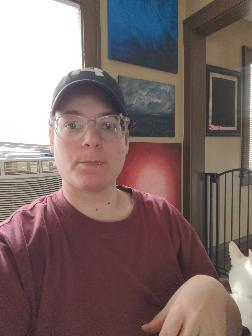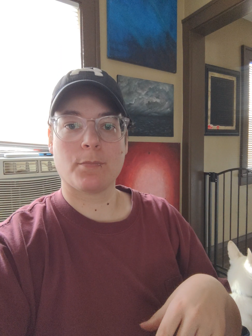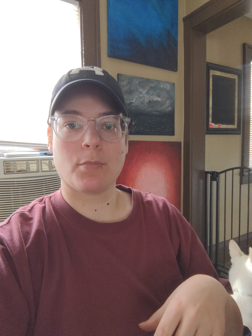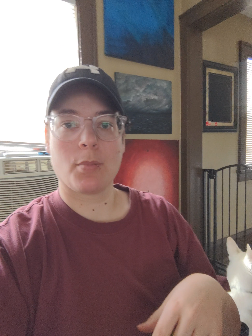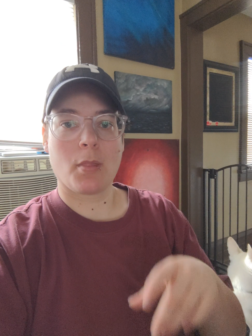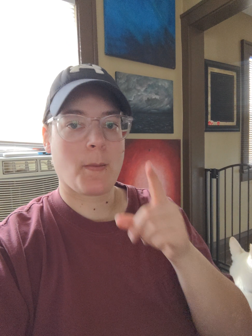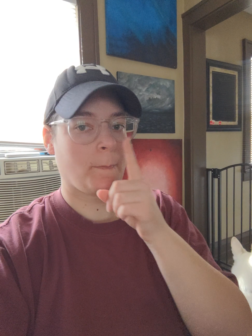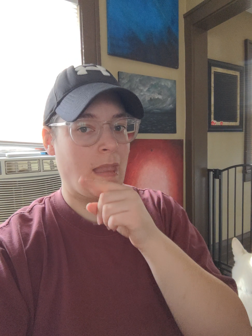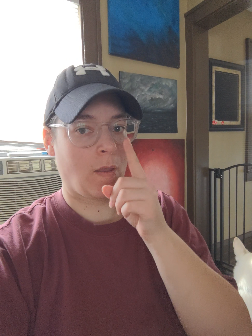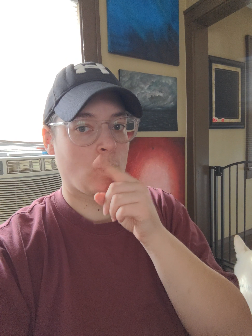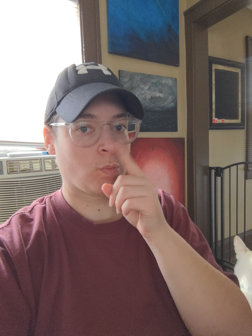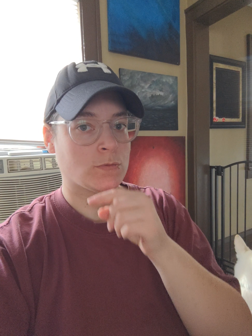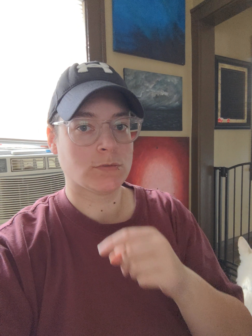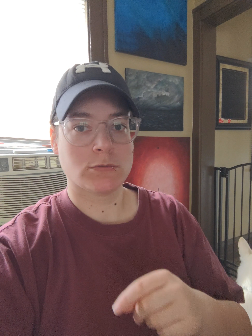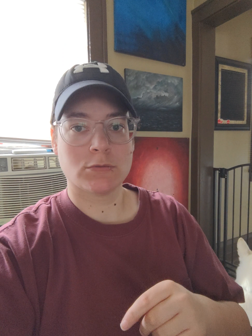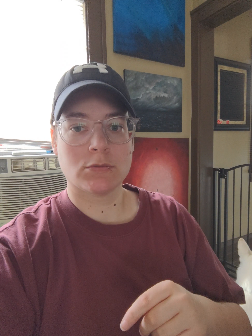mouse